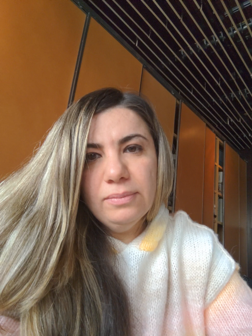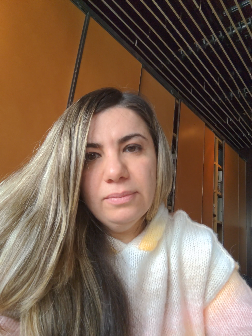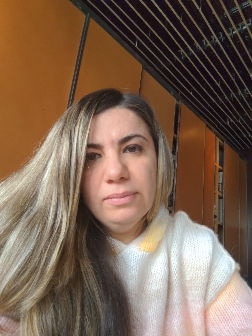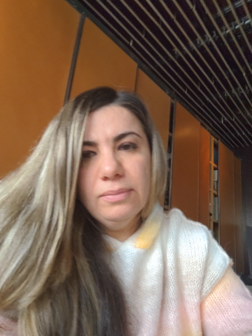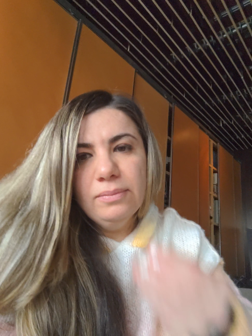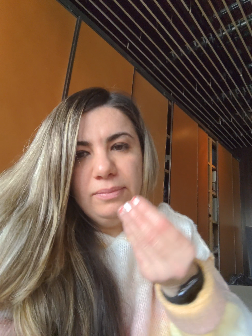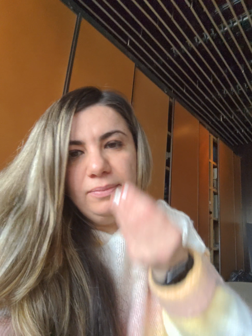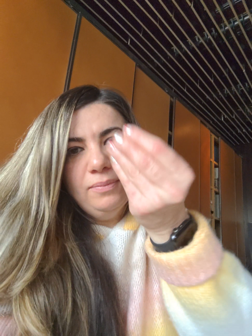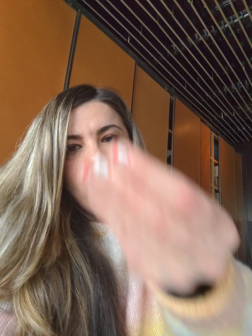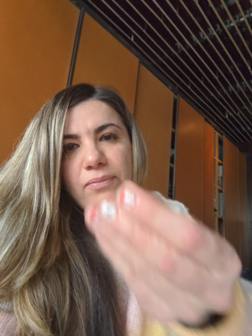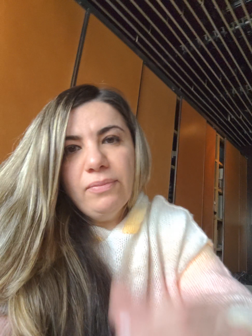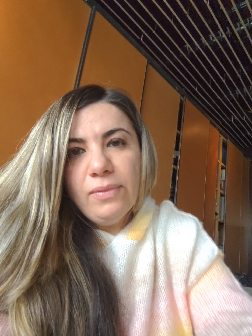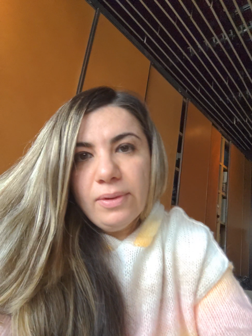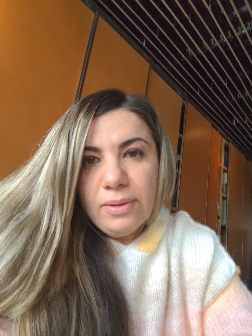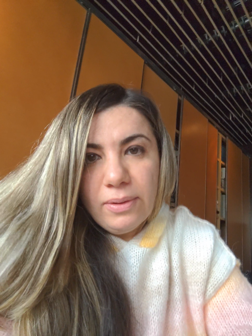give